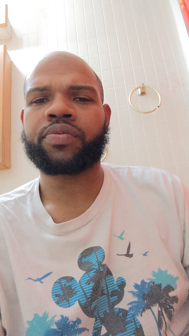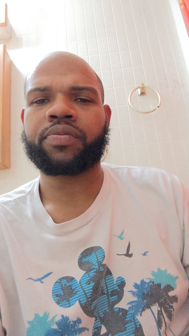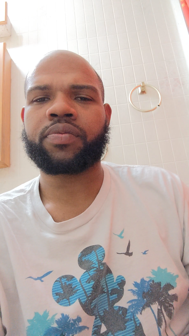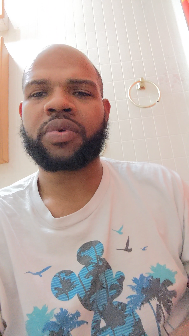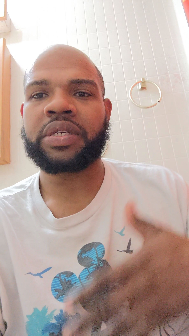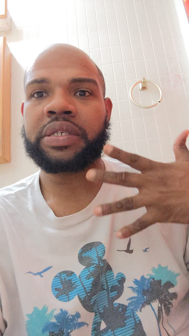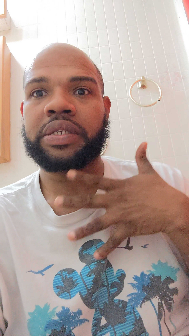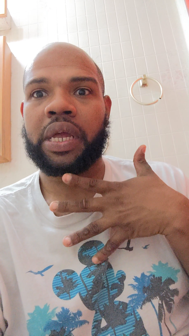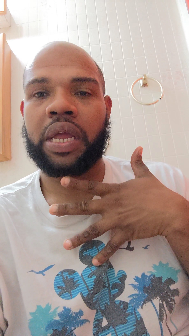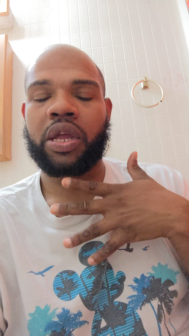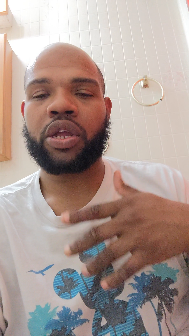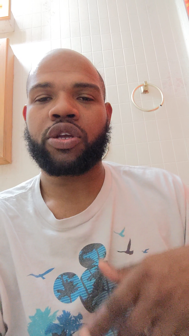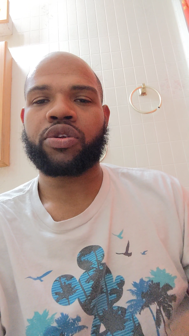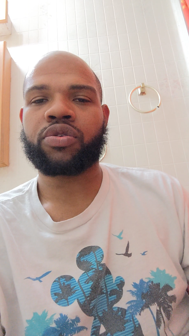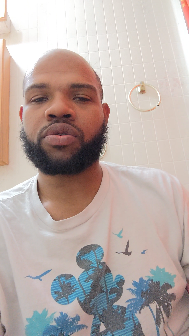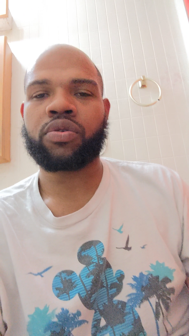scared